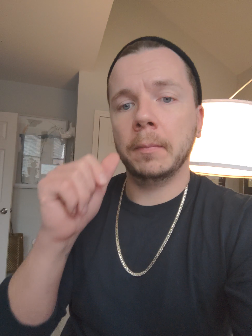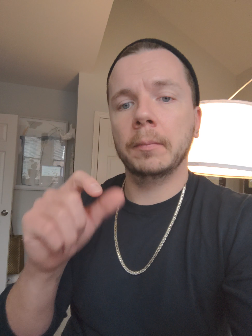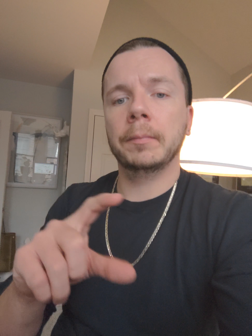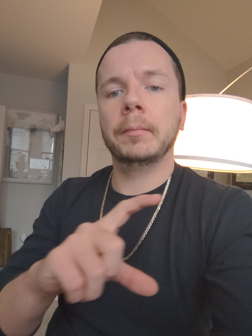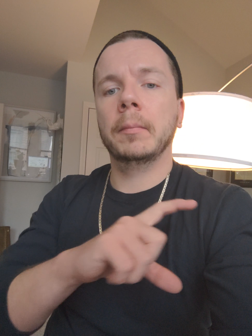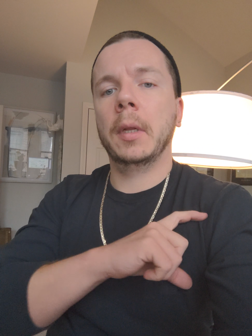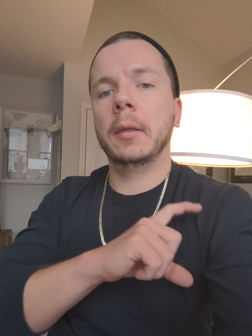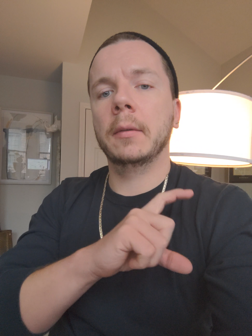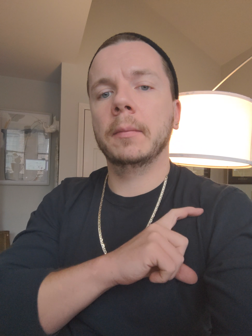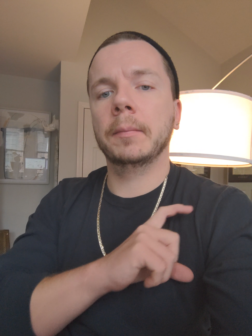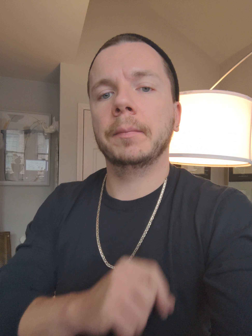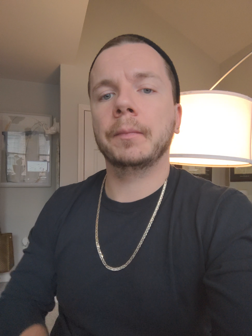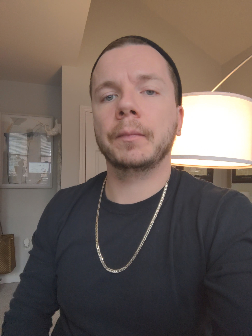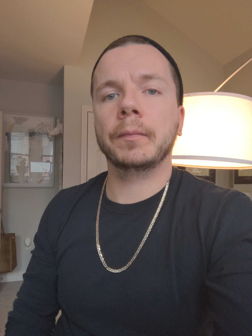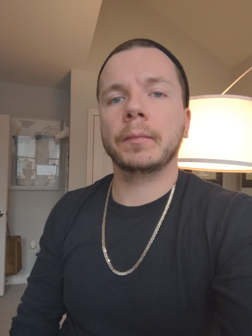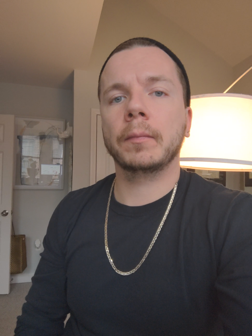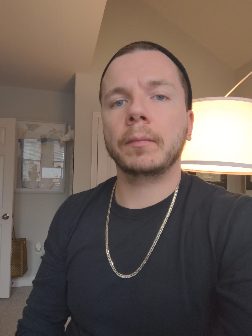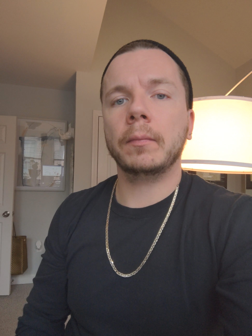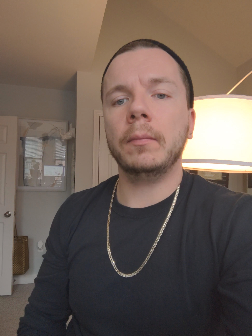police